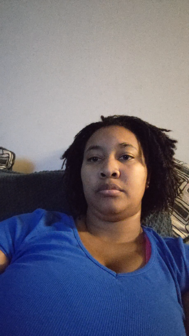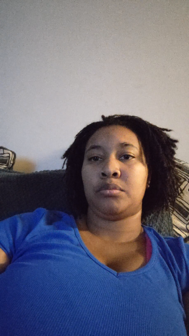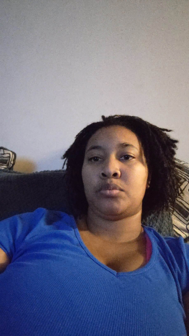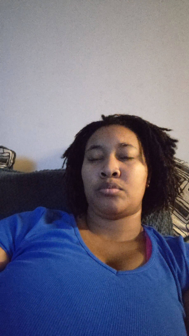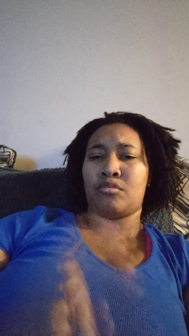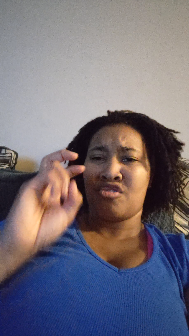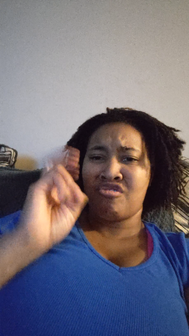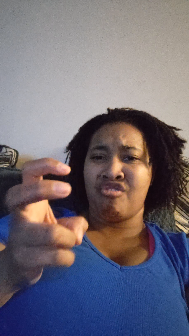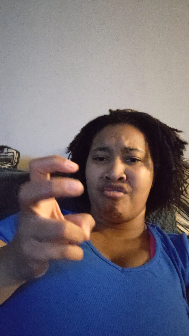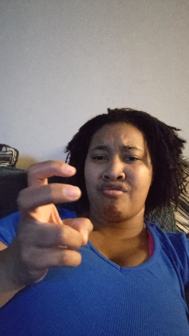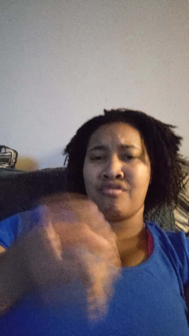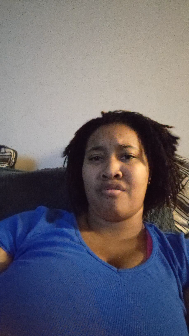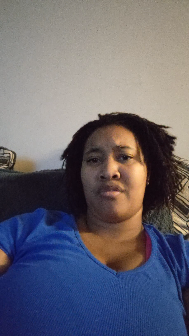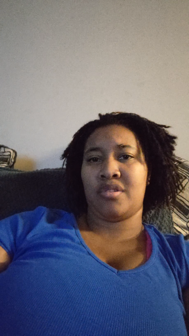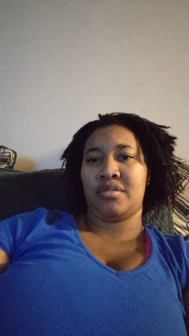hard